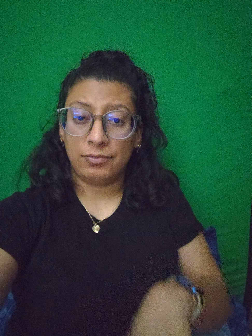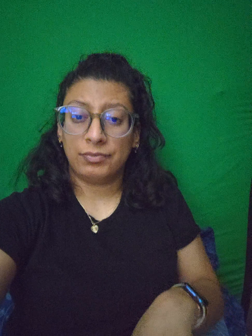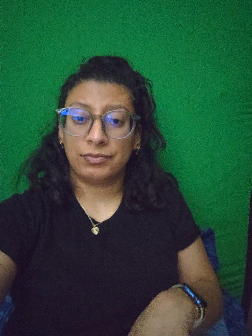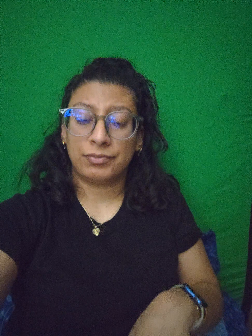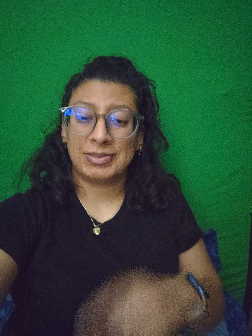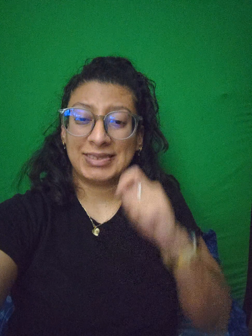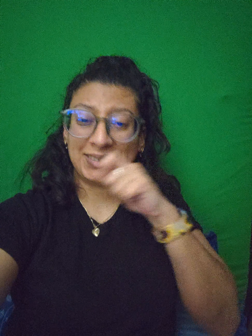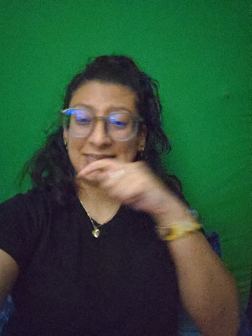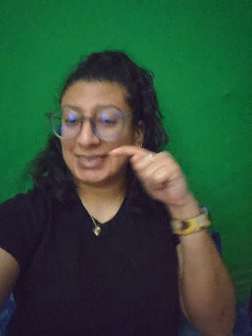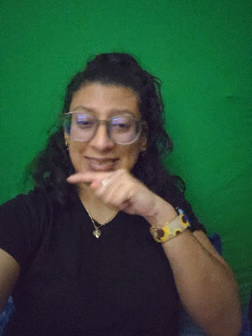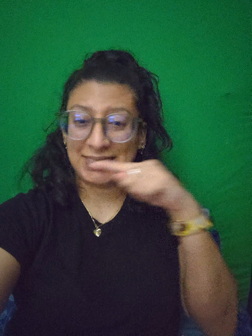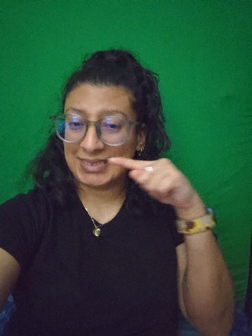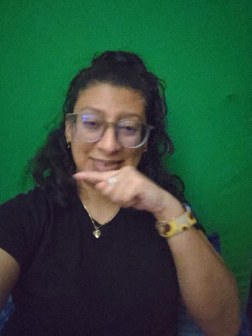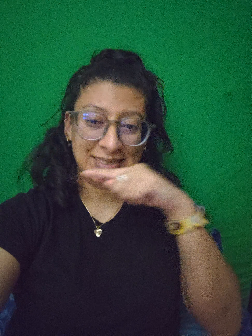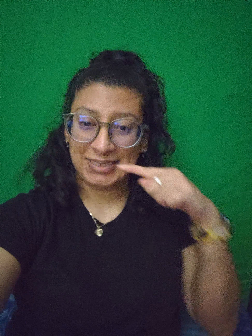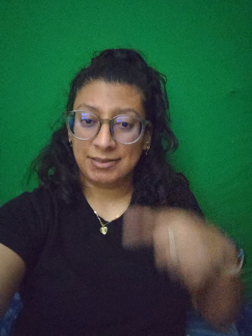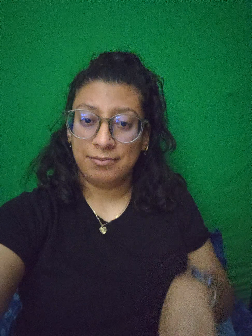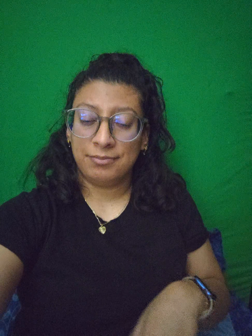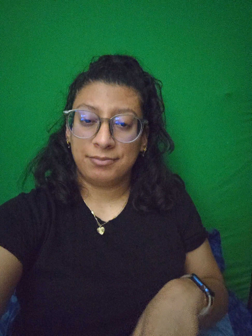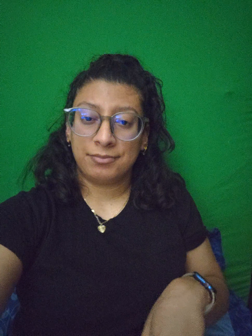toothbrush